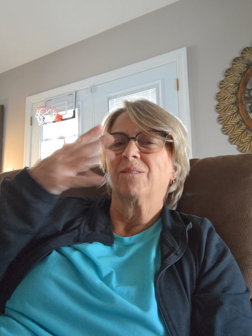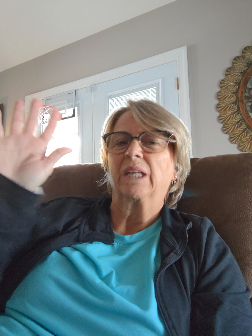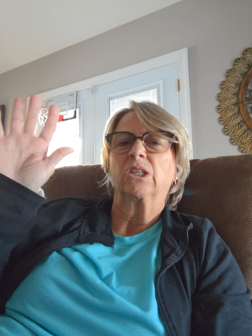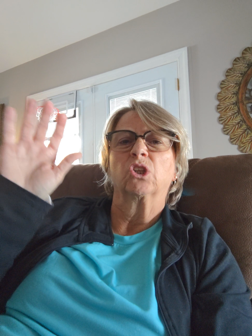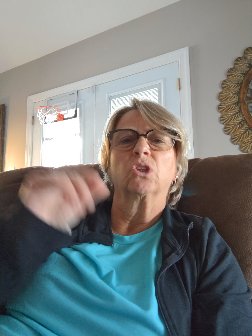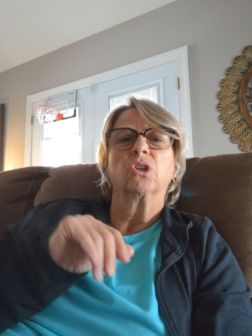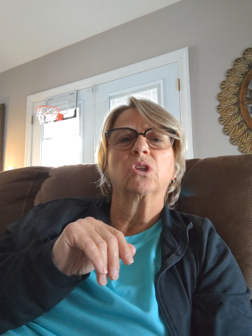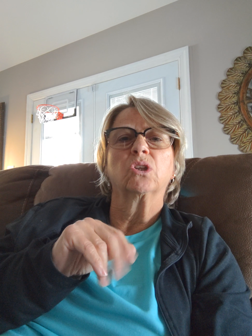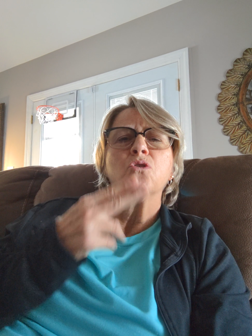finish